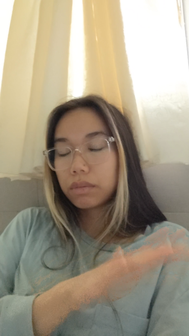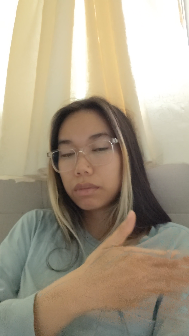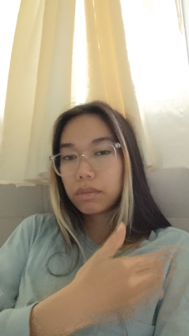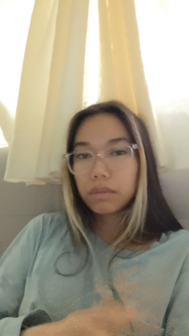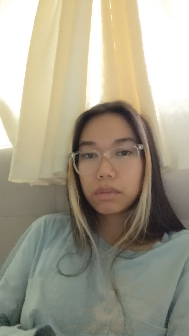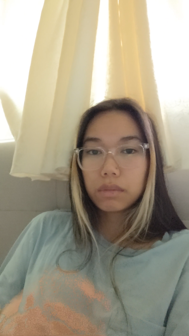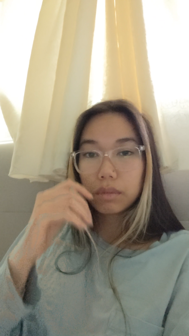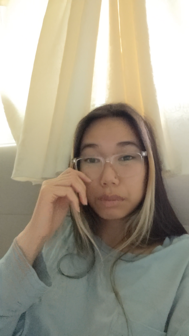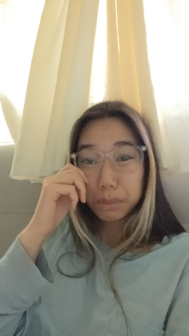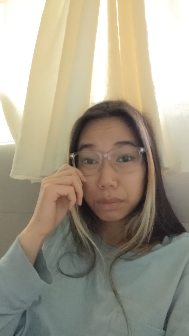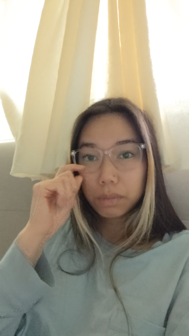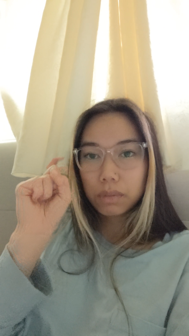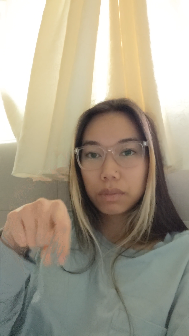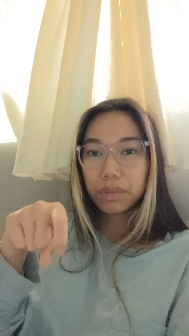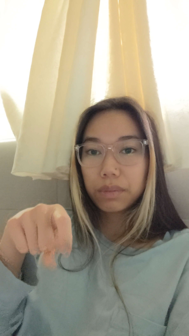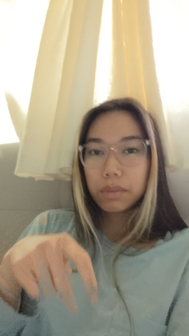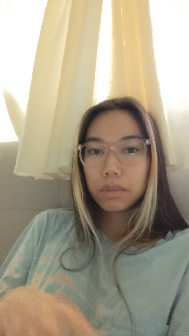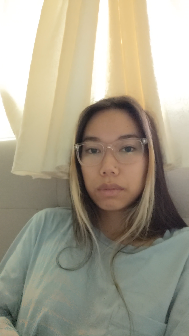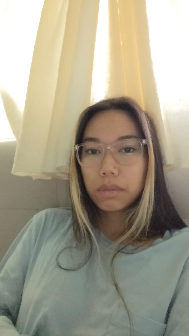must